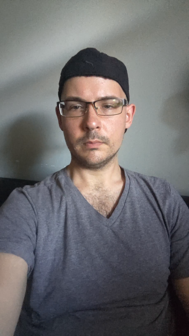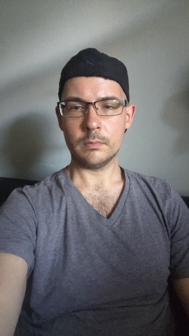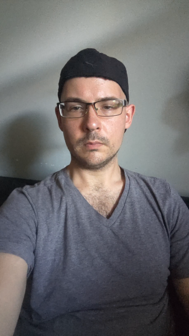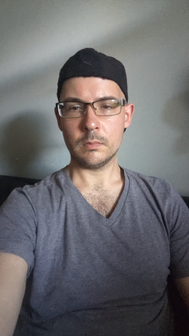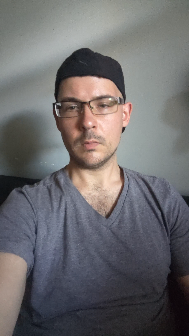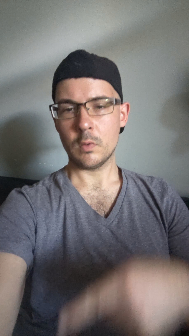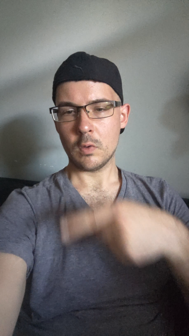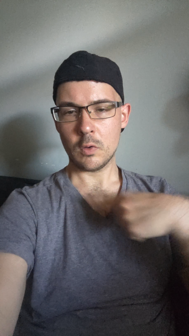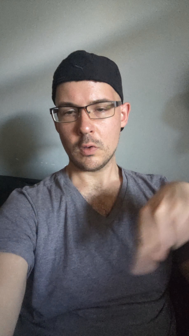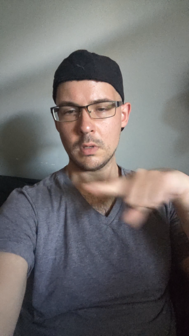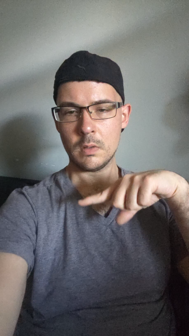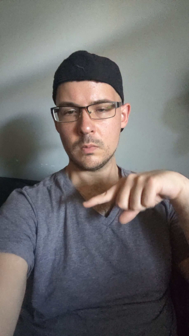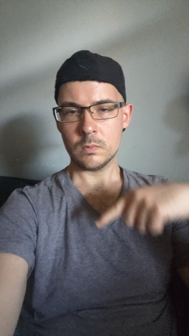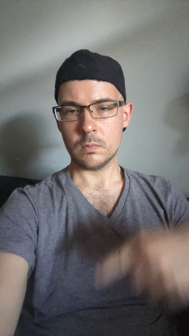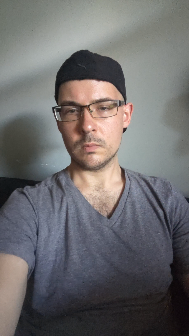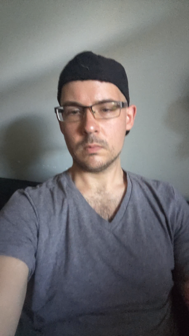around